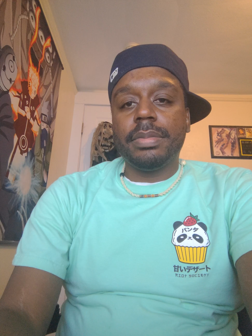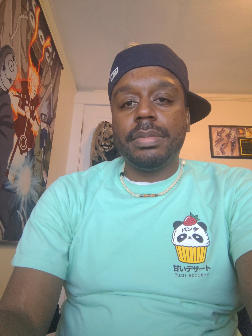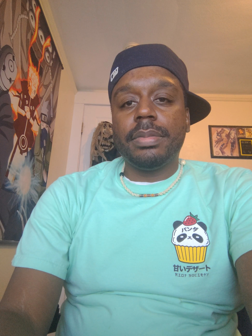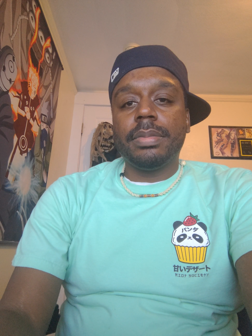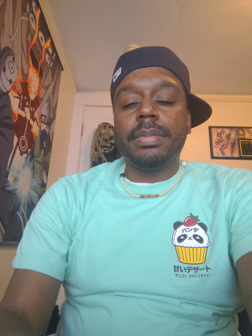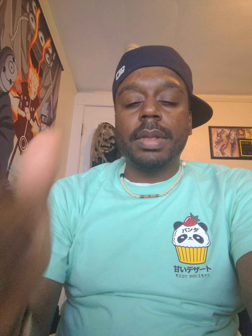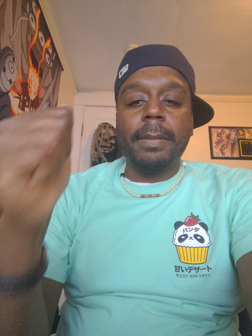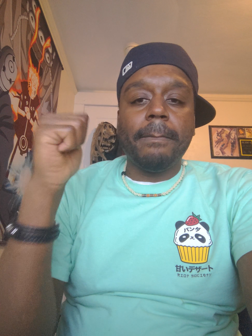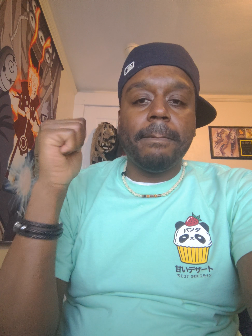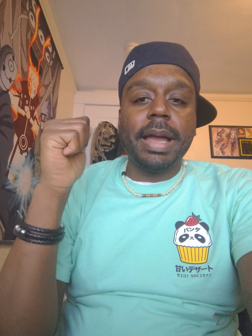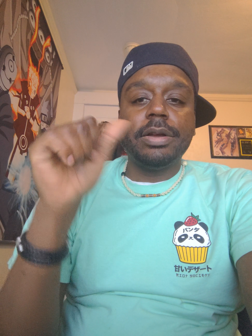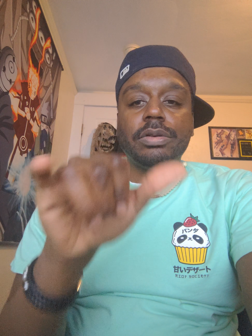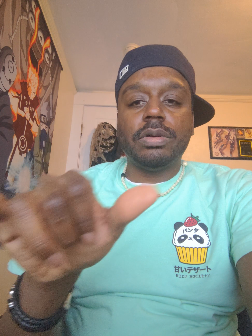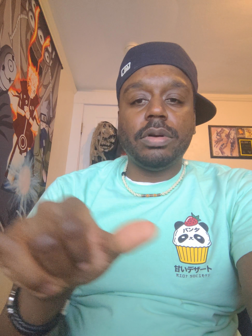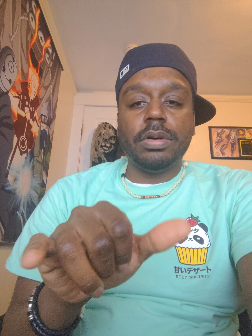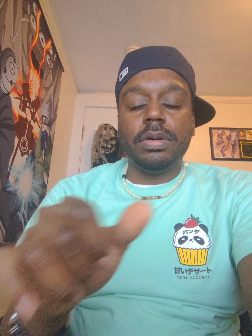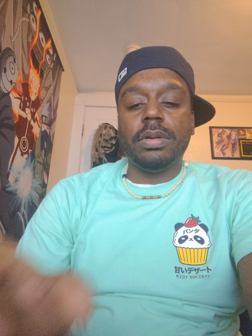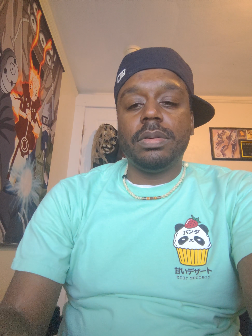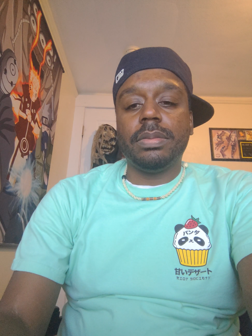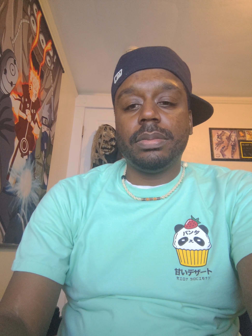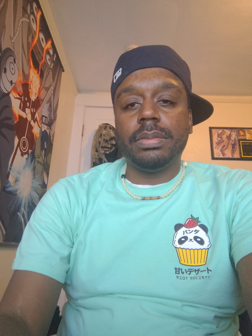backyard